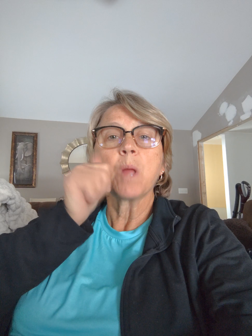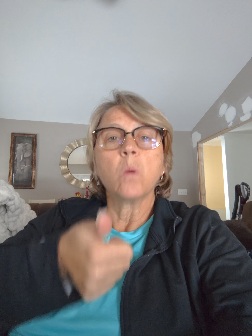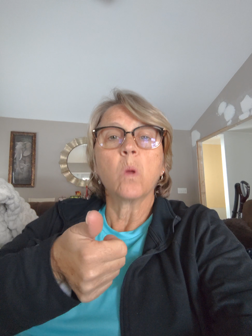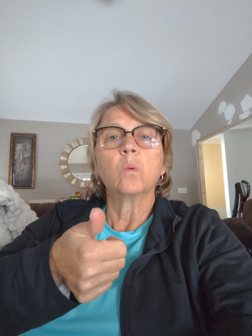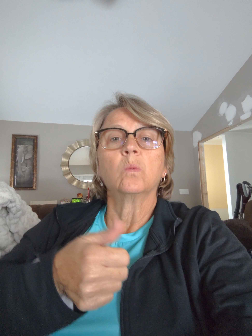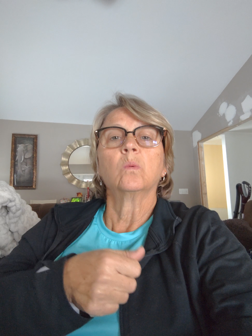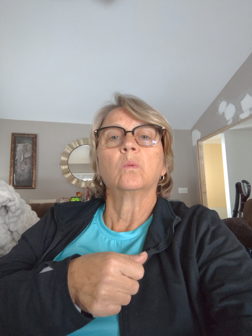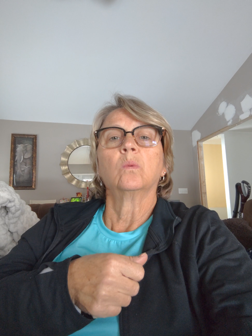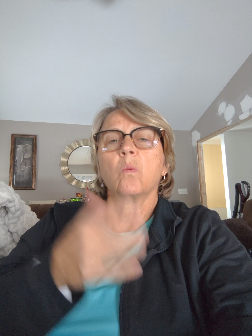tomorrow